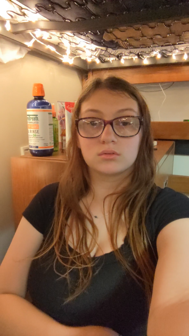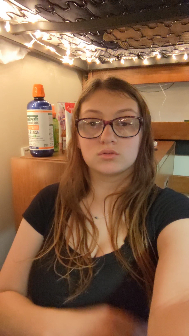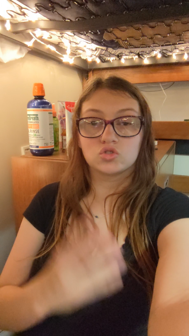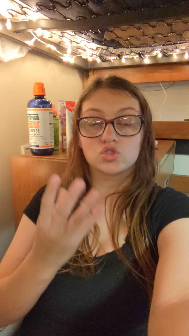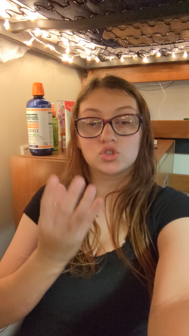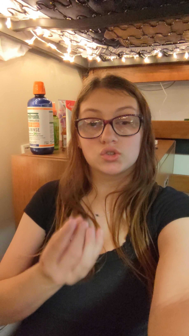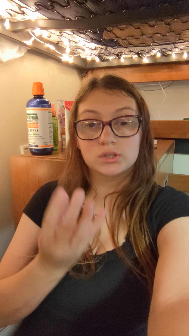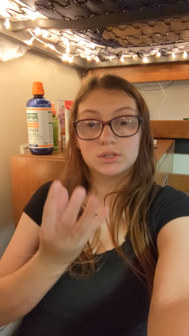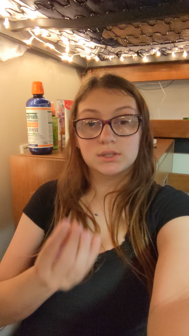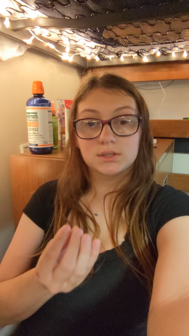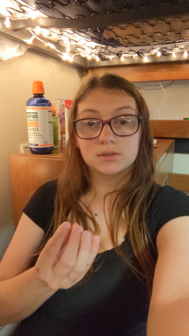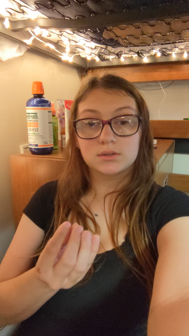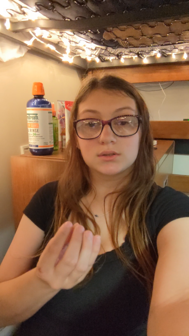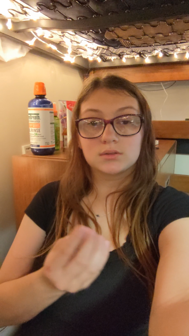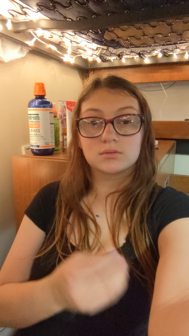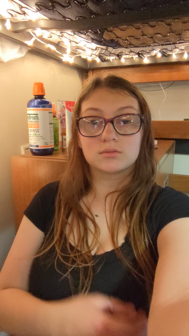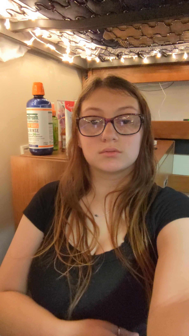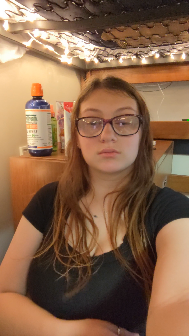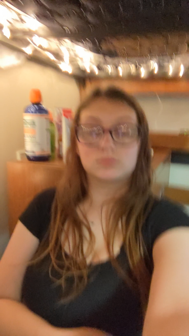gentle